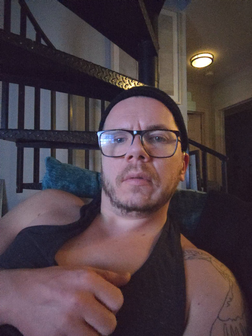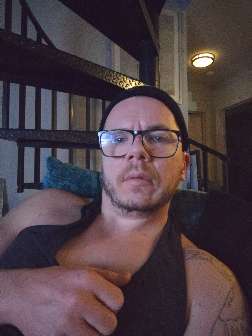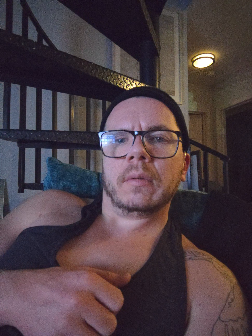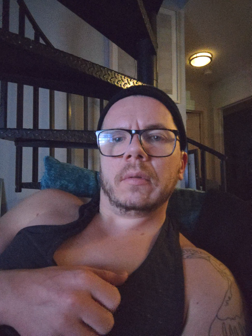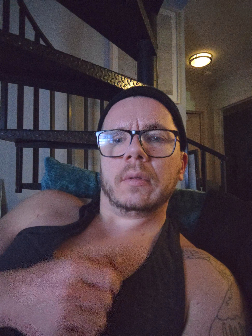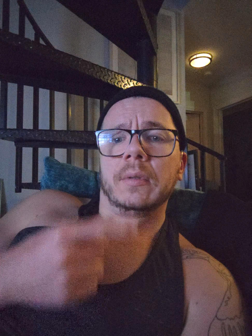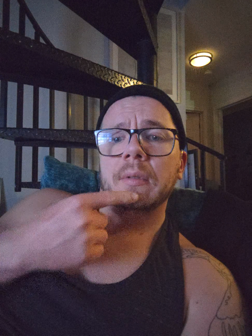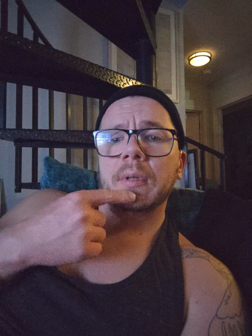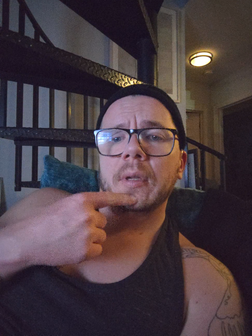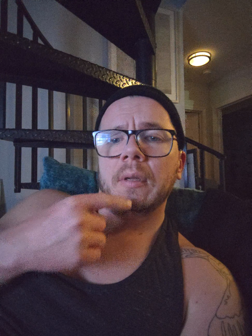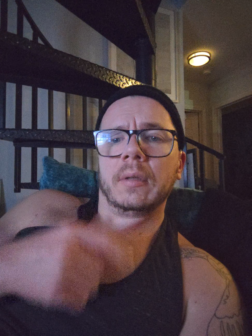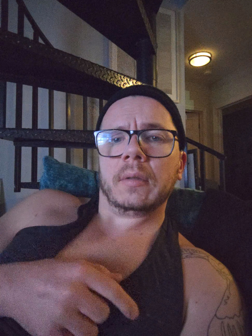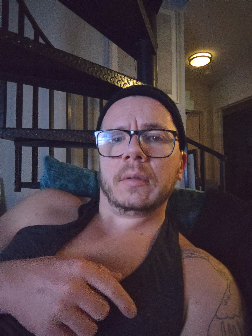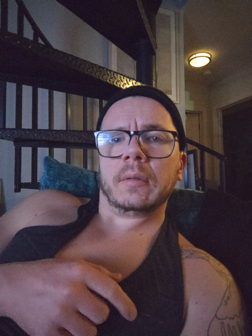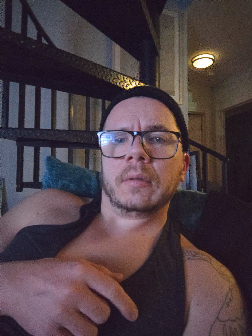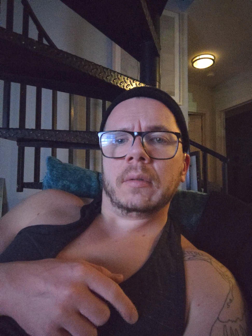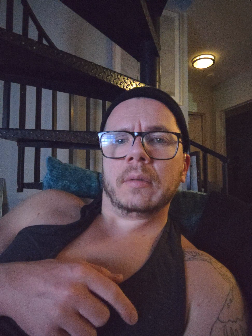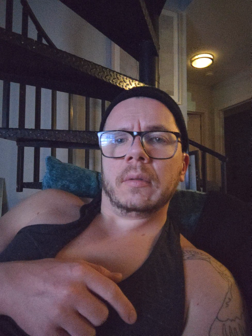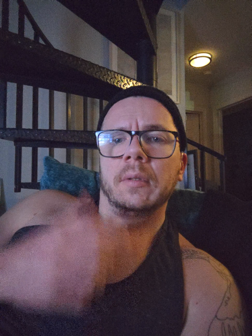say